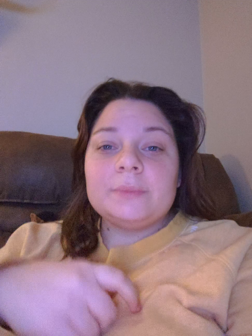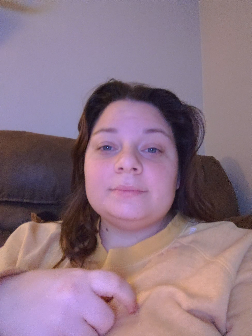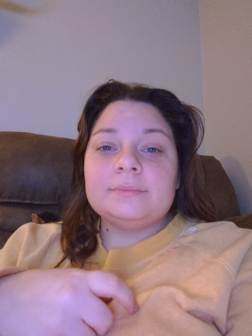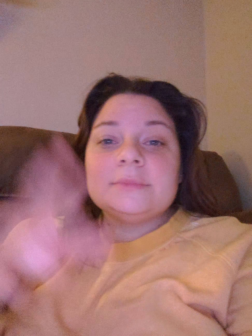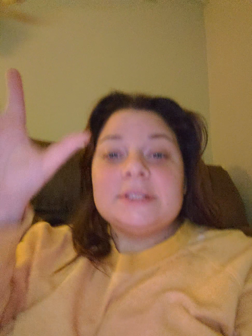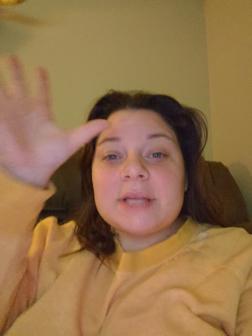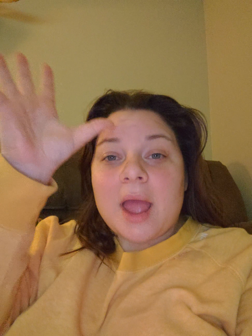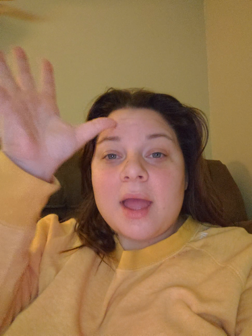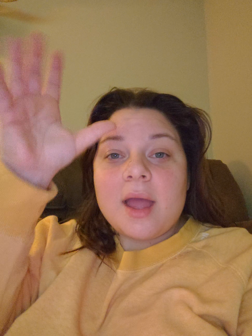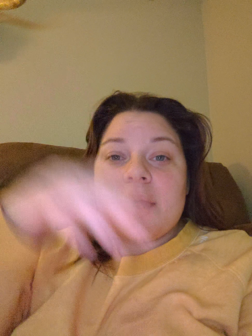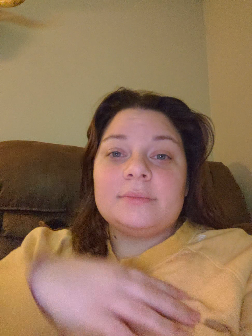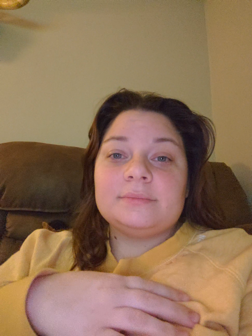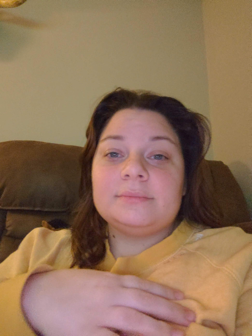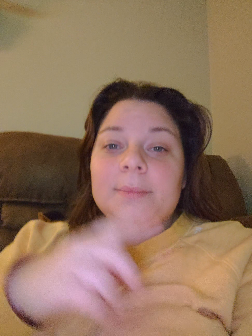dad